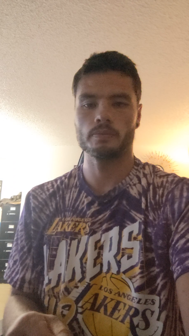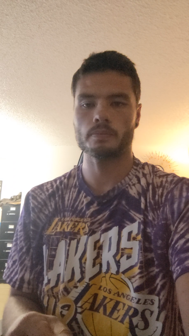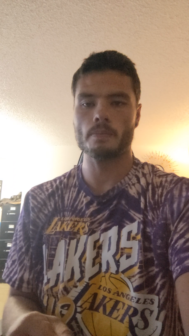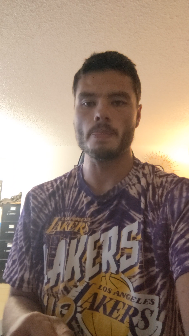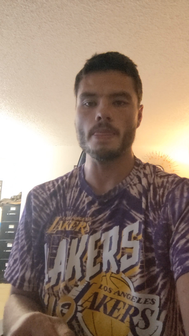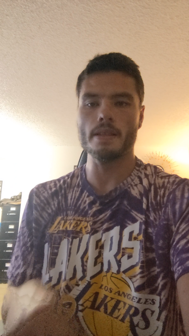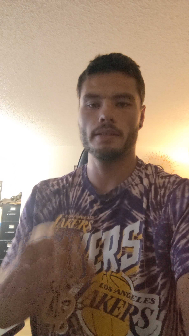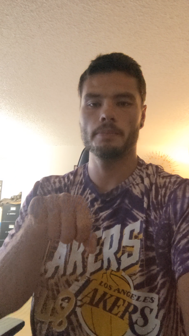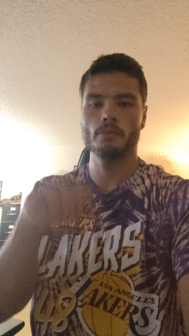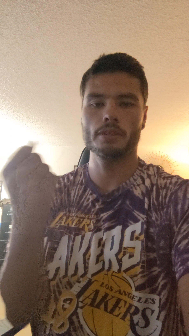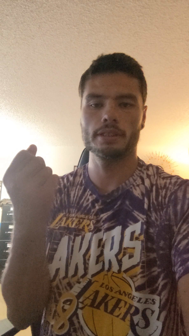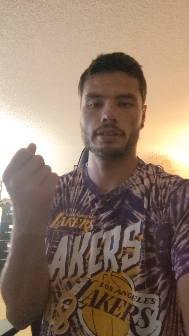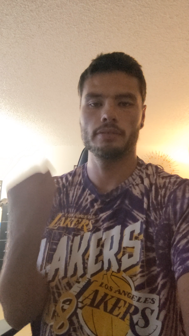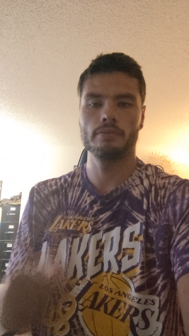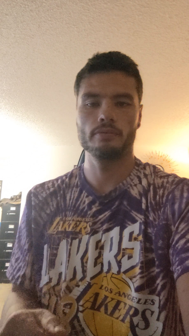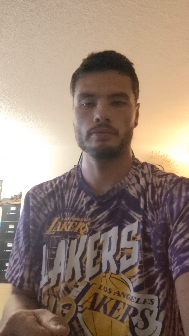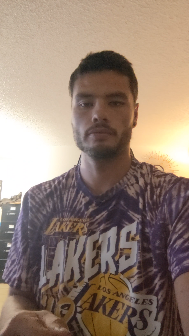break